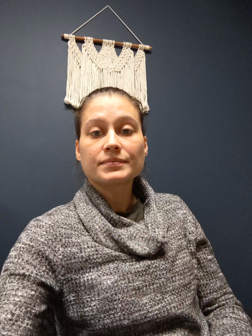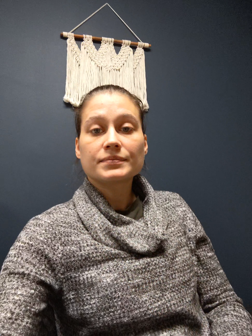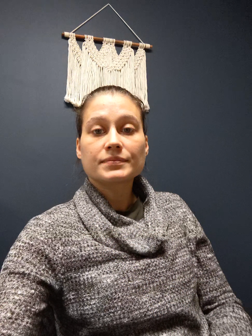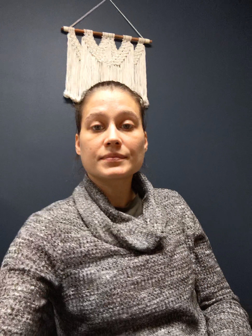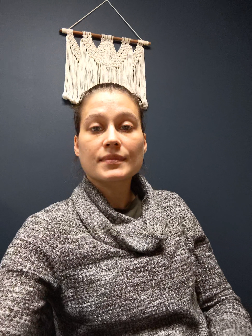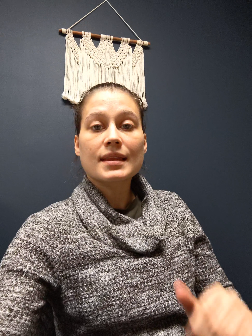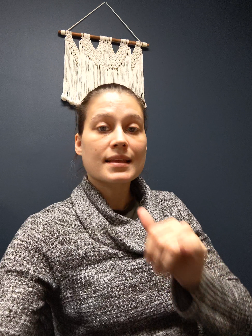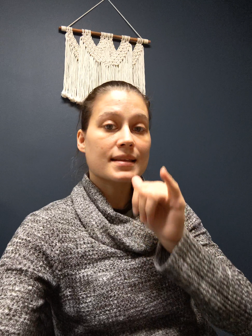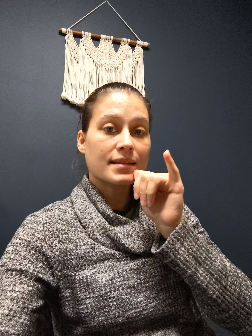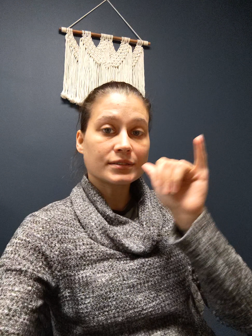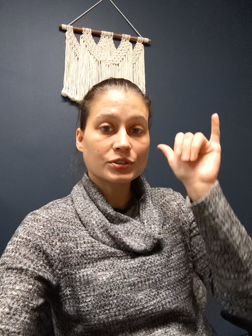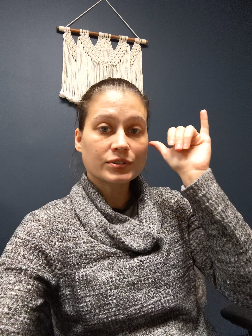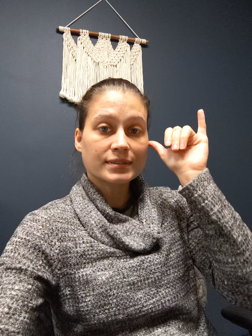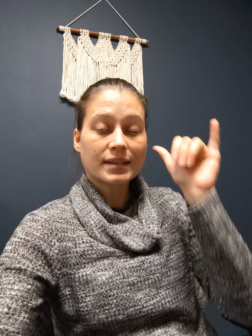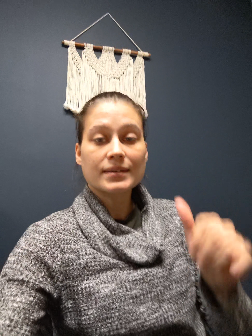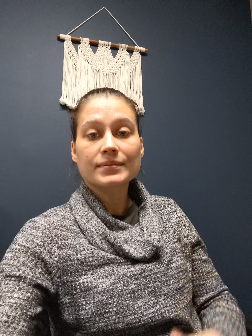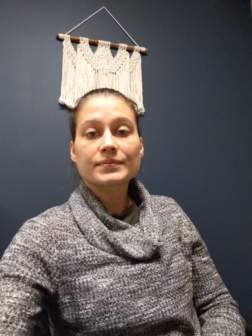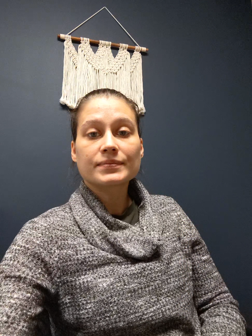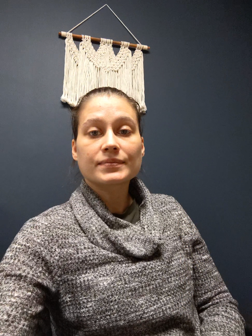yesterday